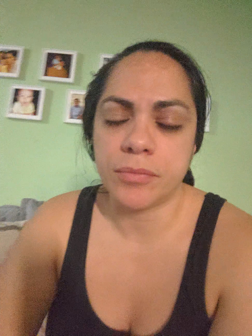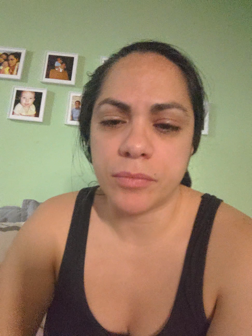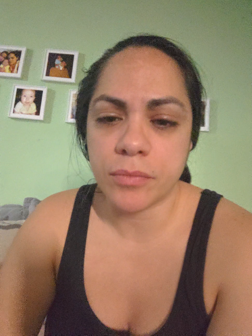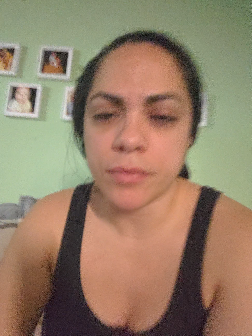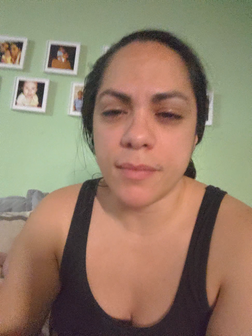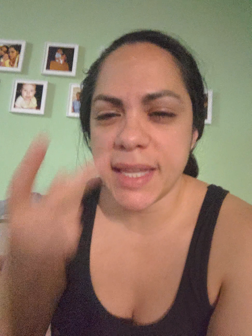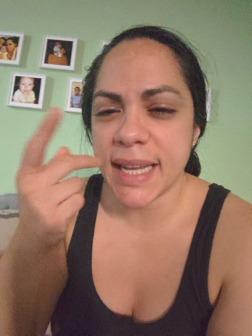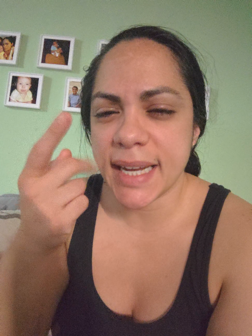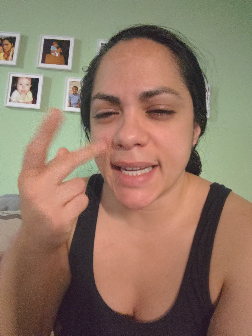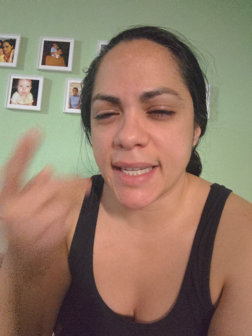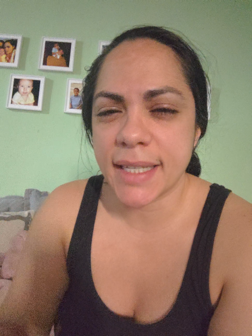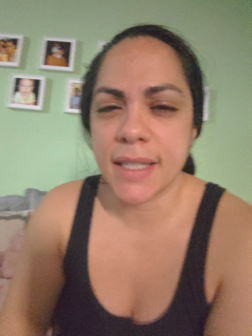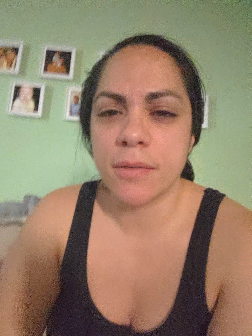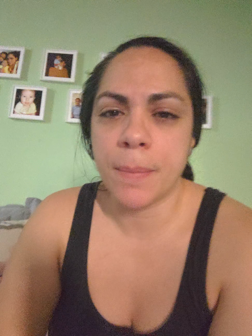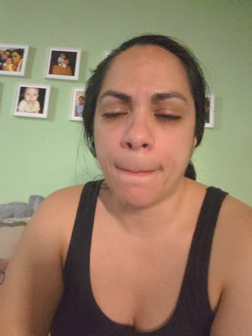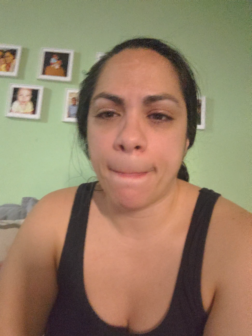kitty